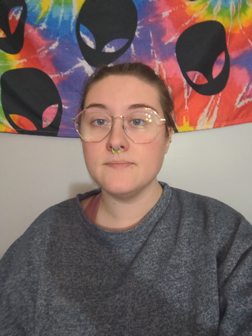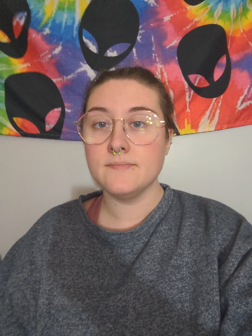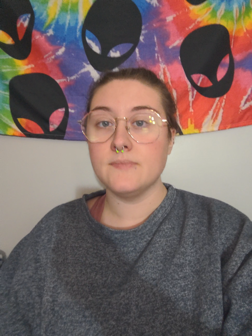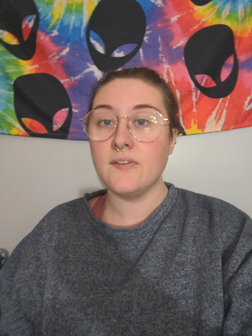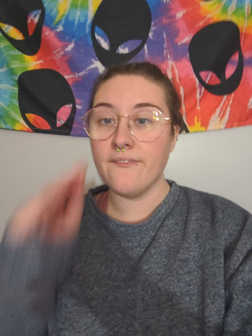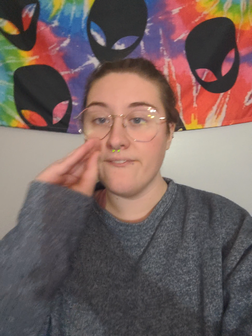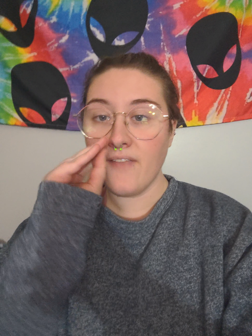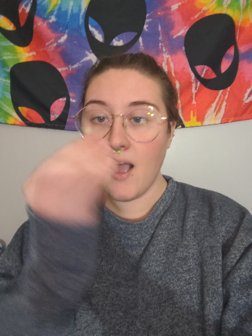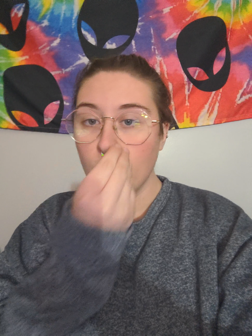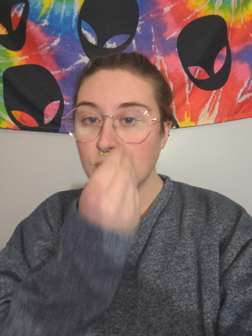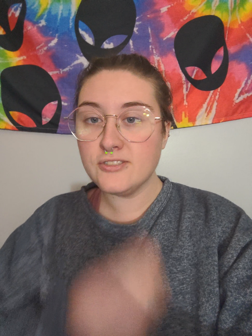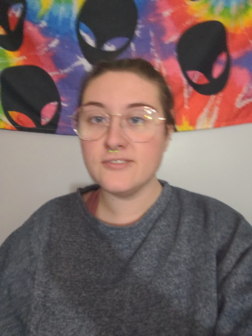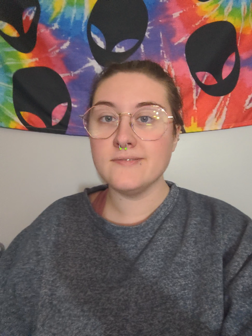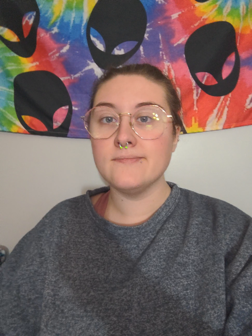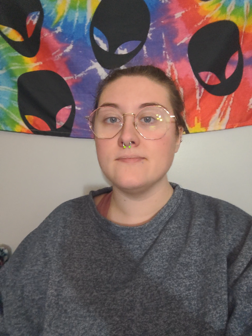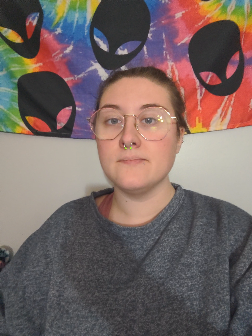flower